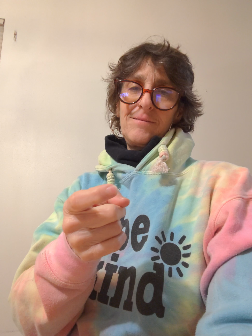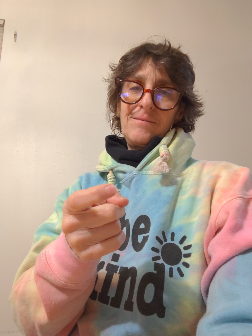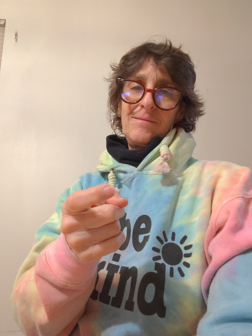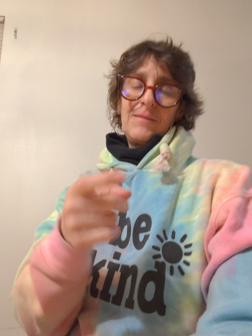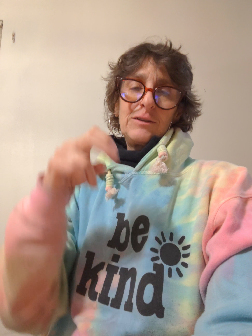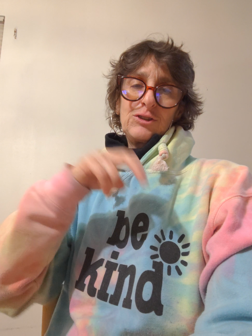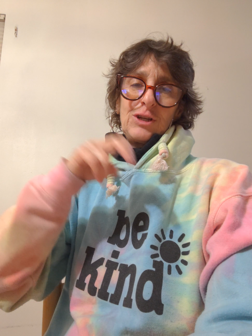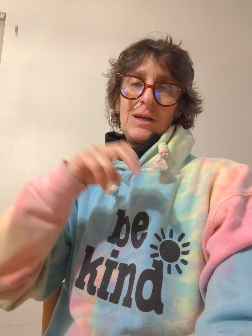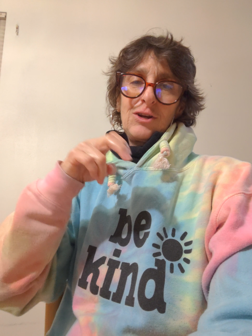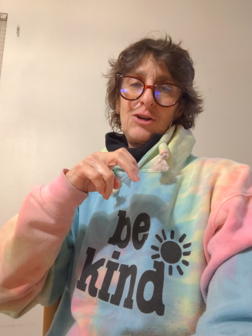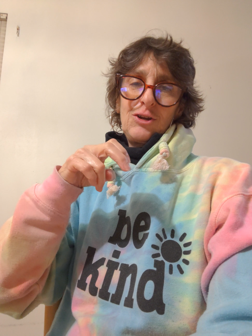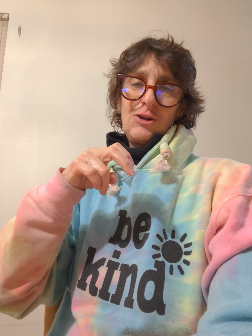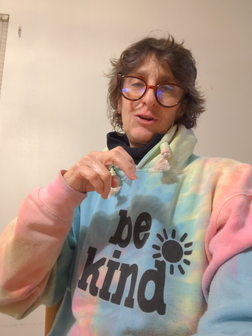chair